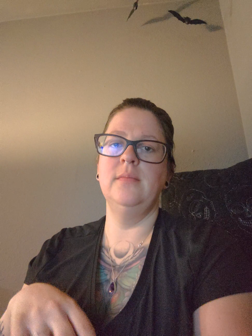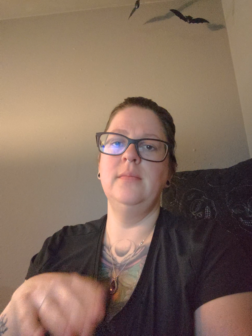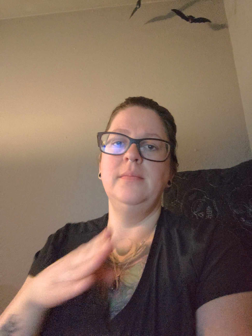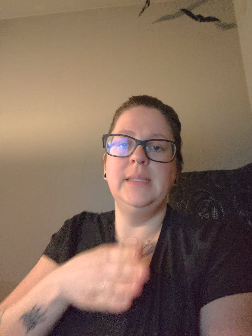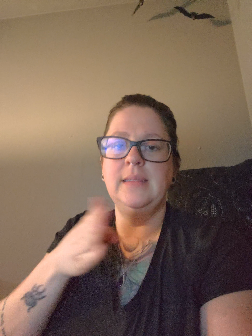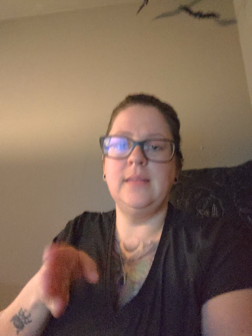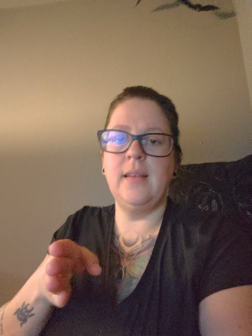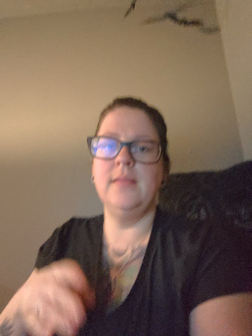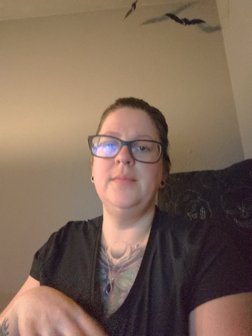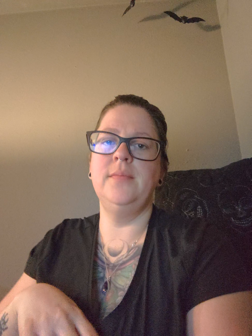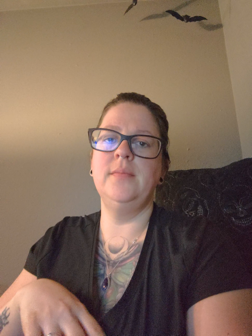beside